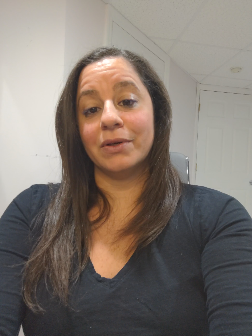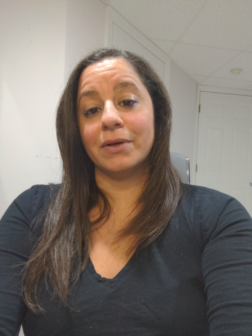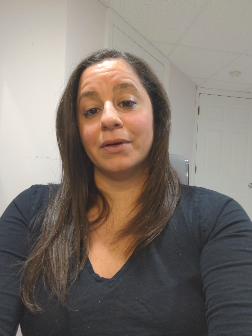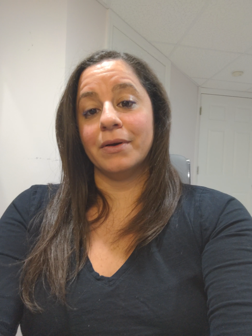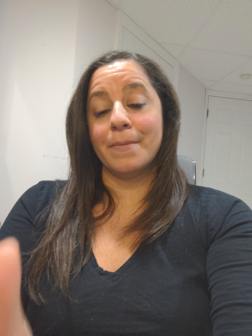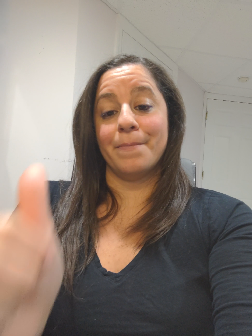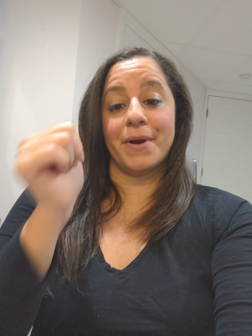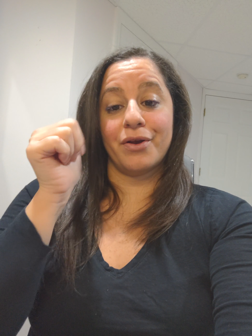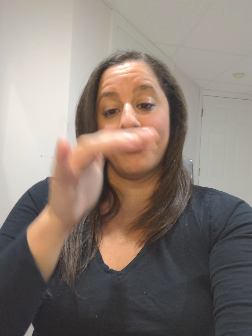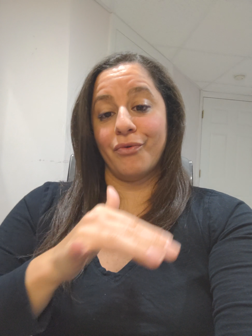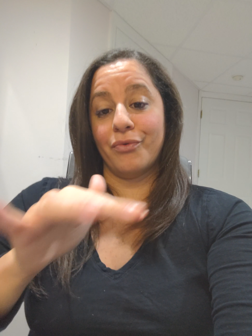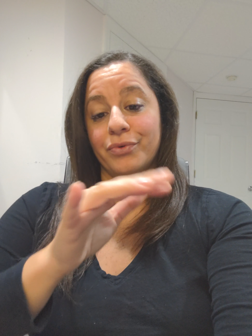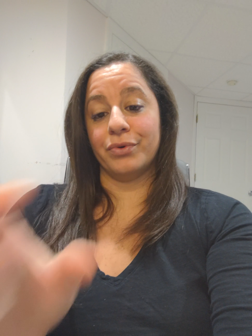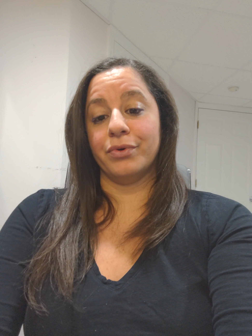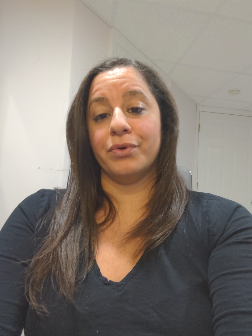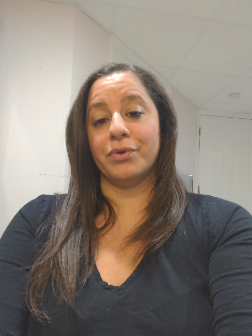backyard